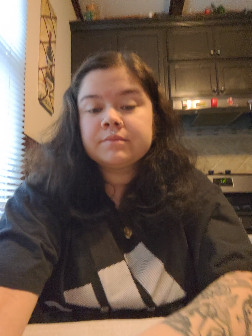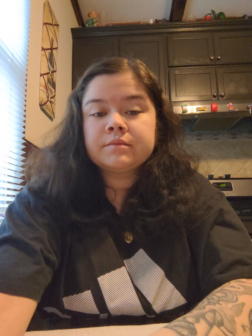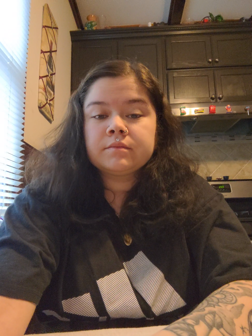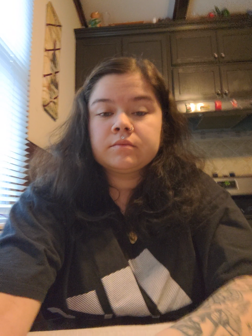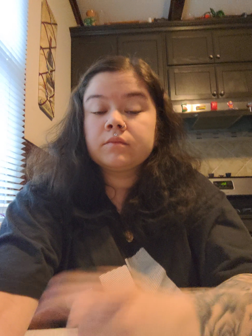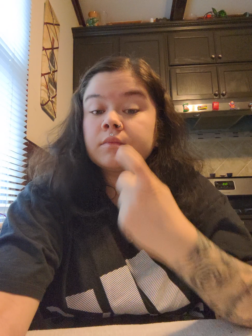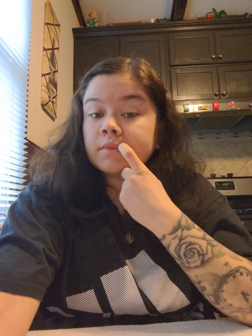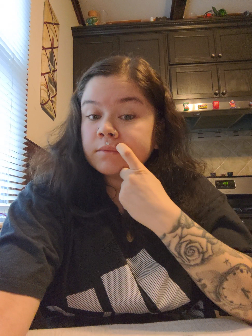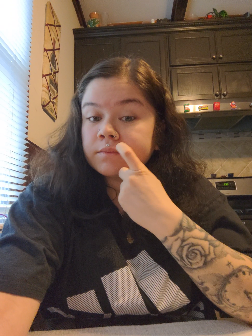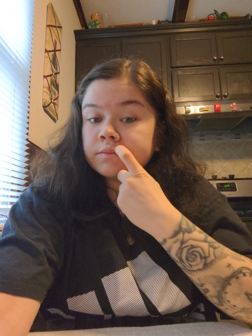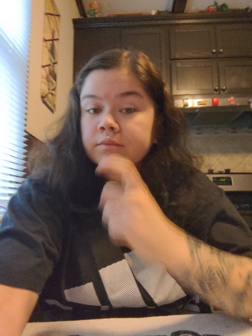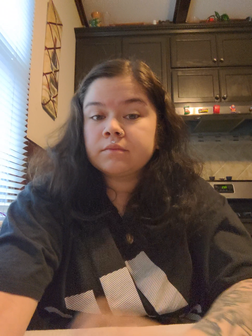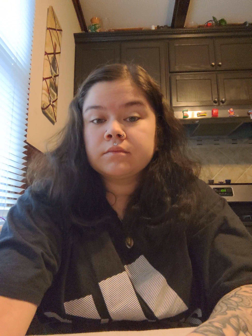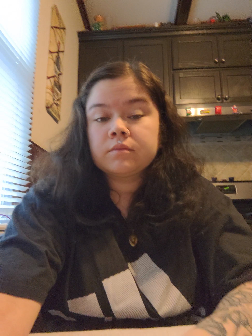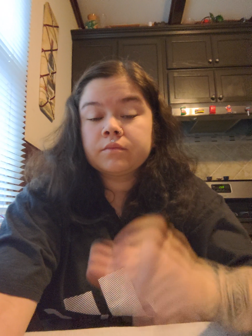window